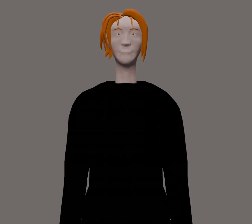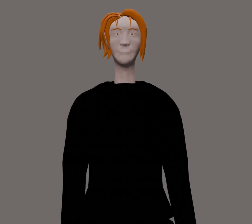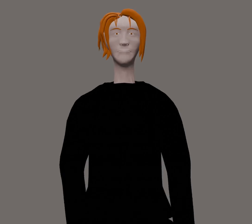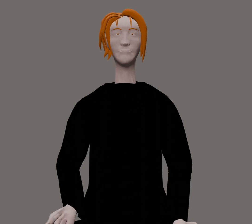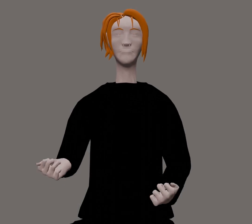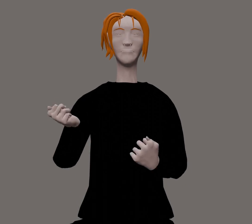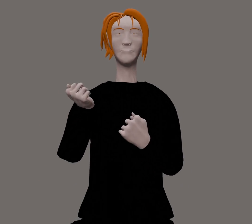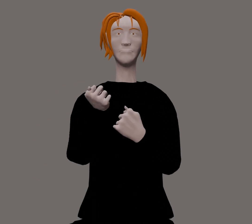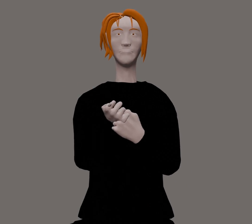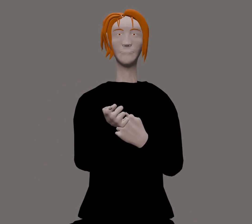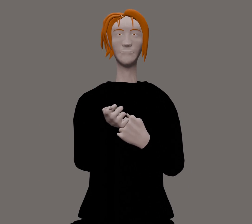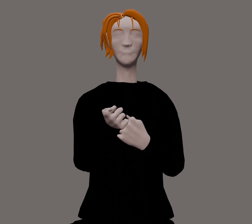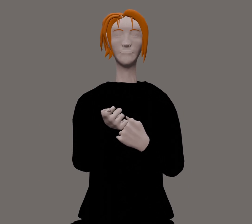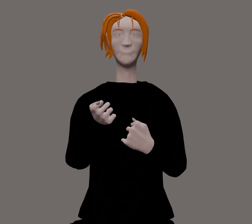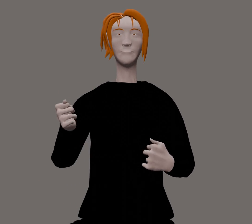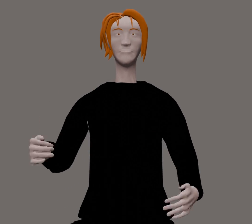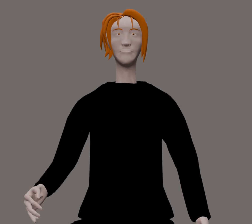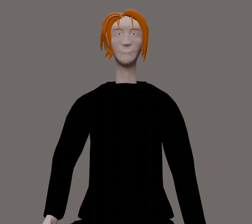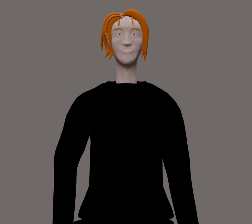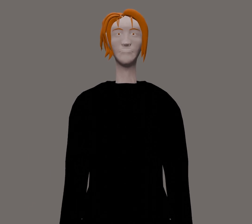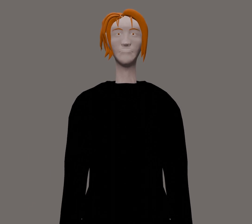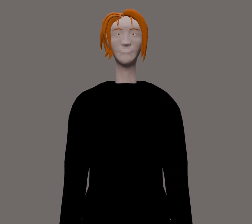Bear (Support)